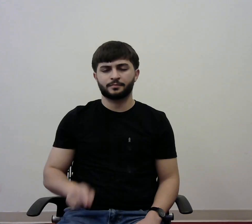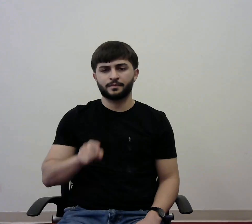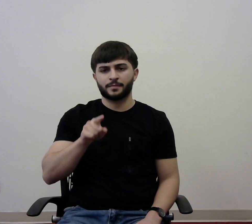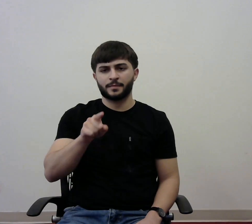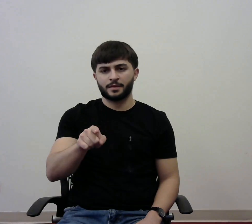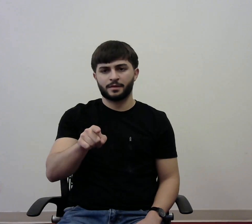sən